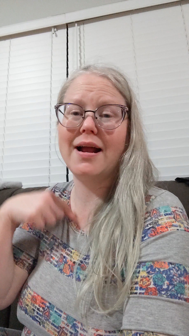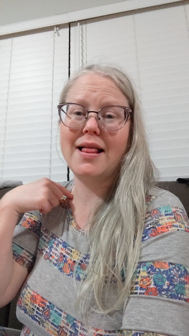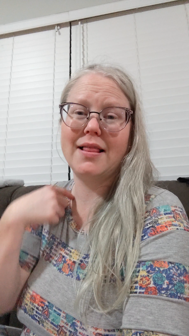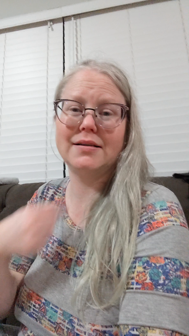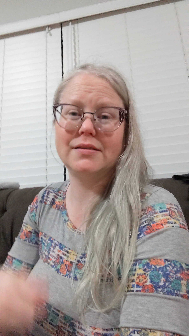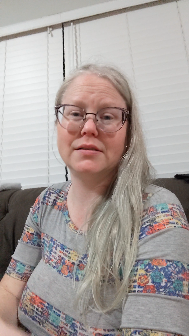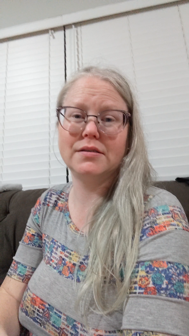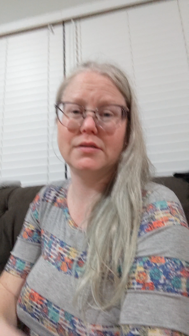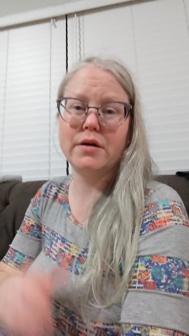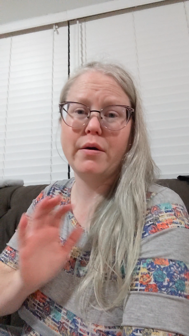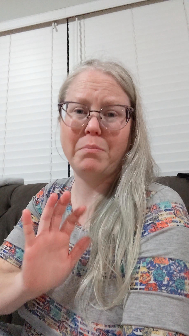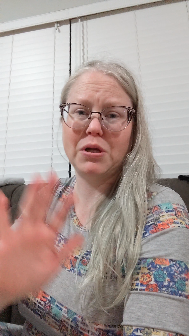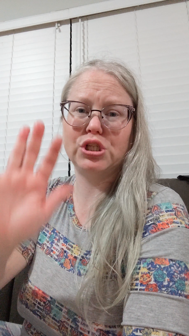push